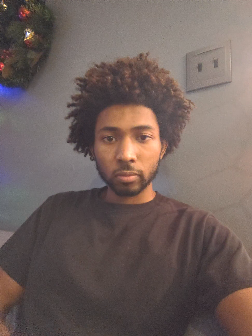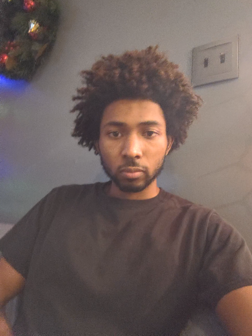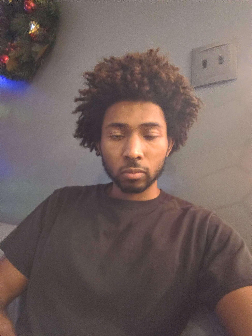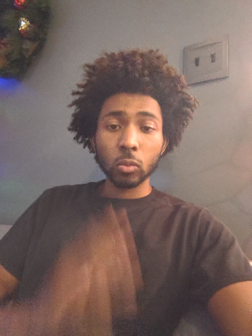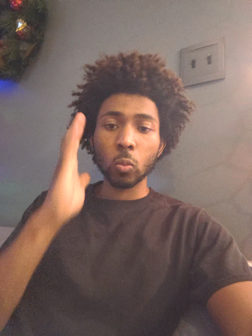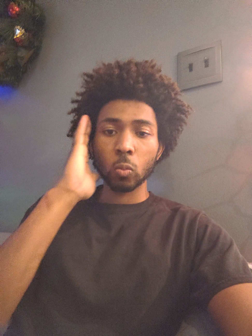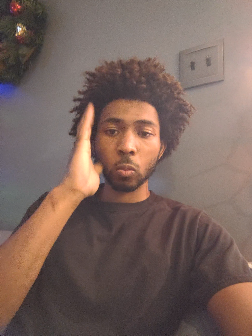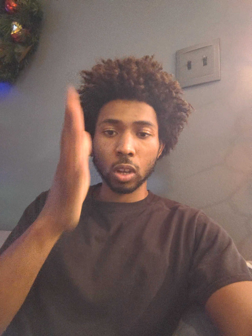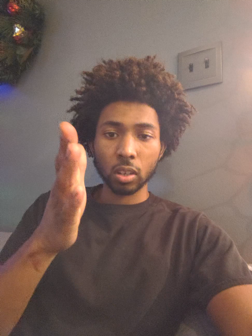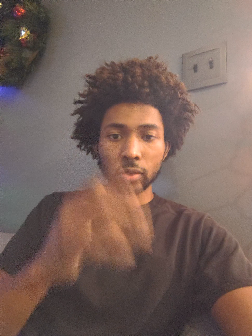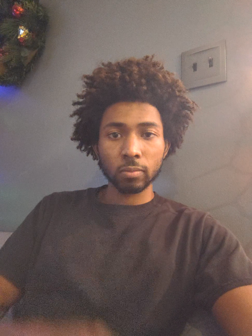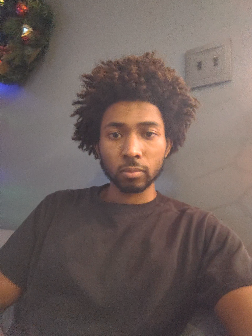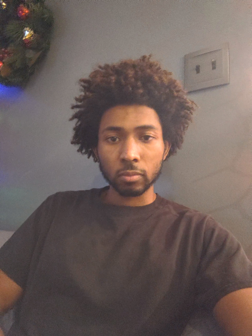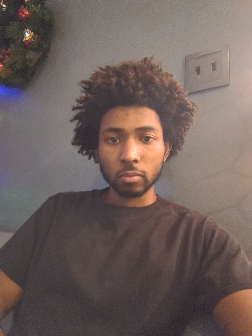will